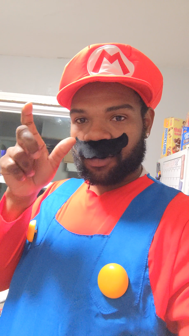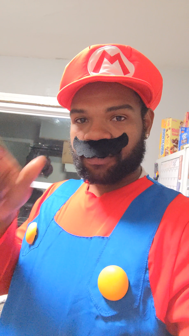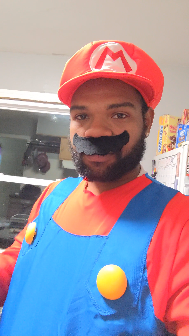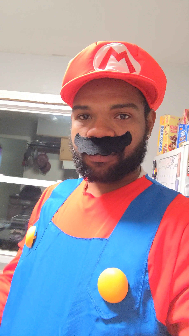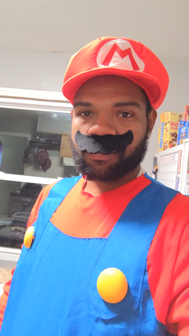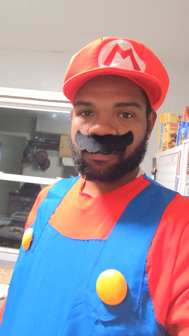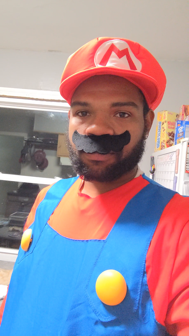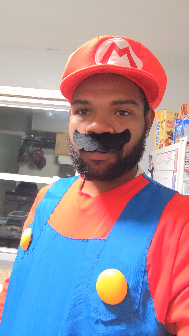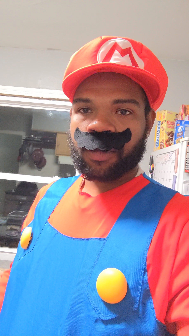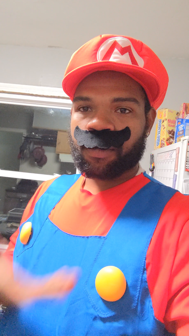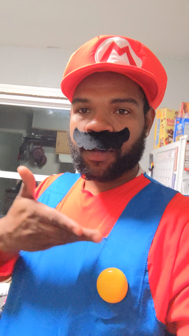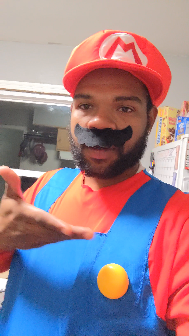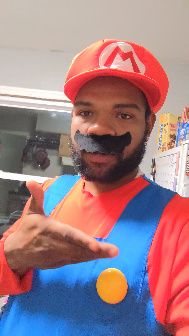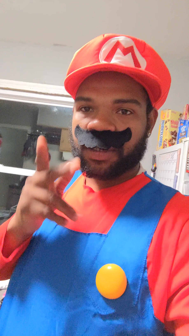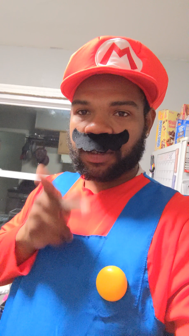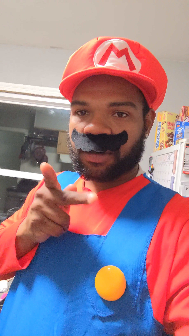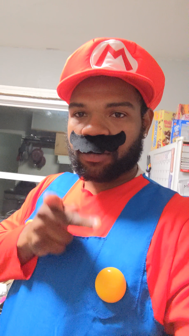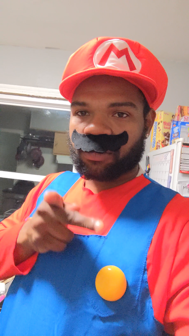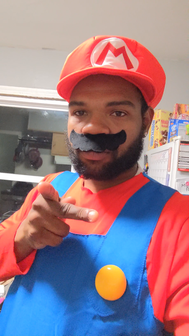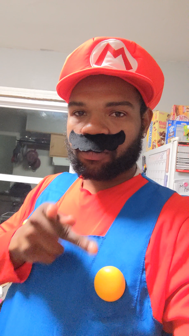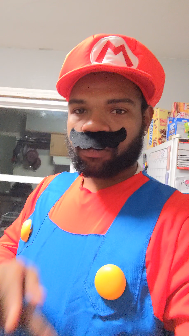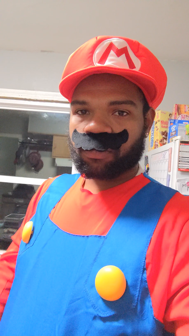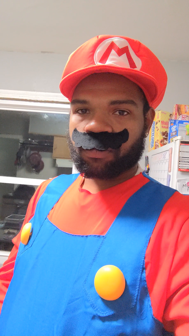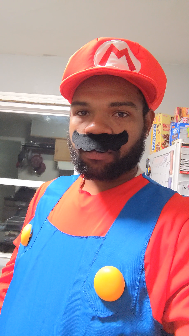babysitter